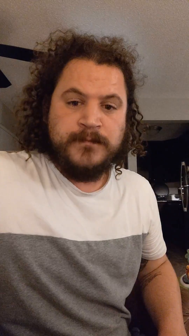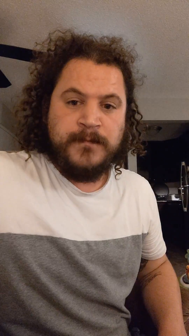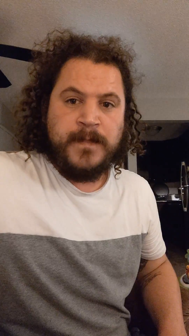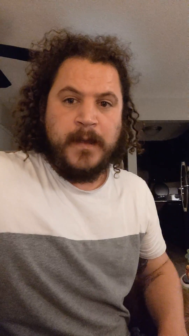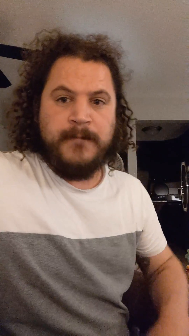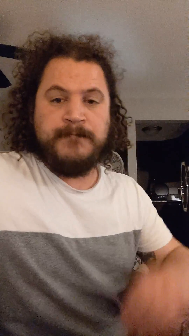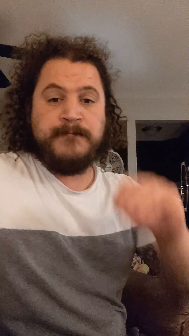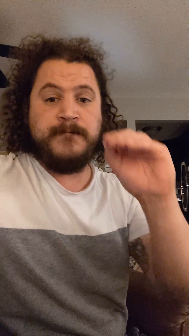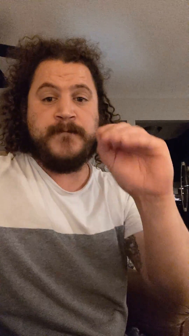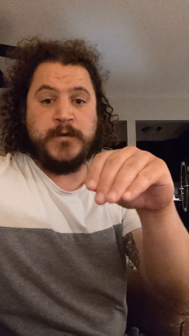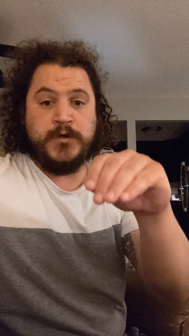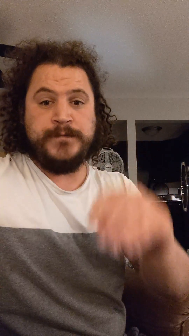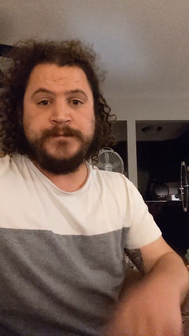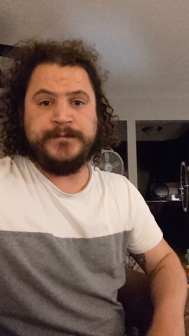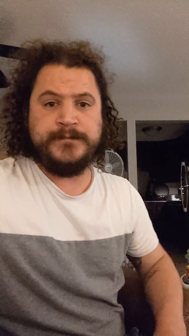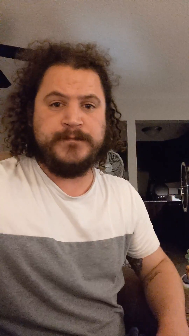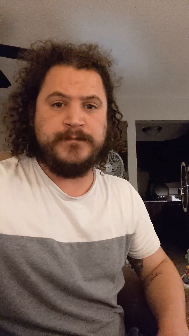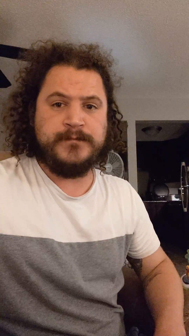put